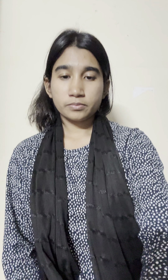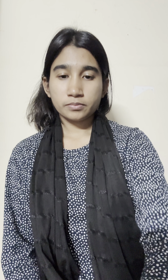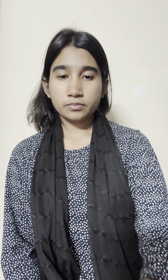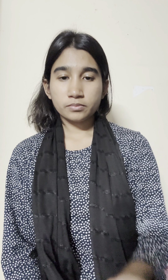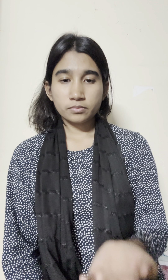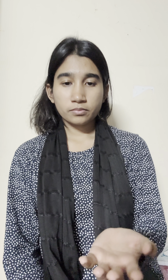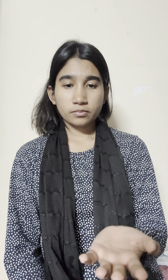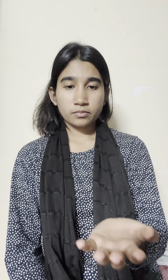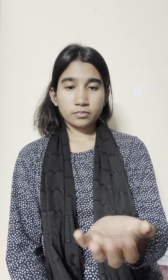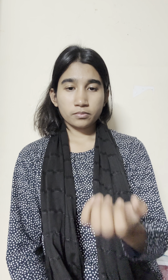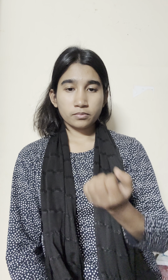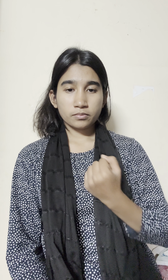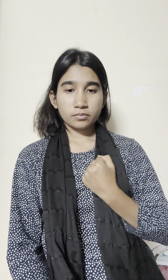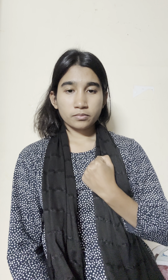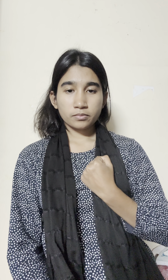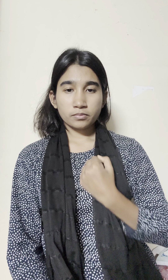দাও